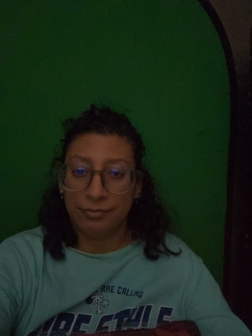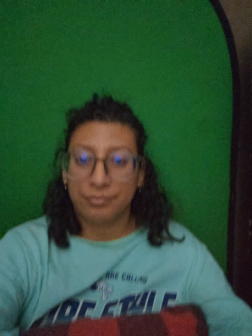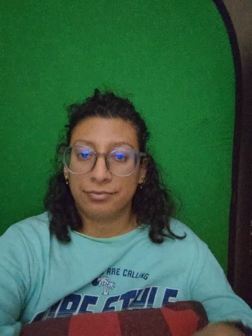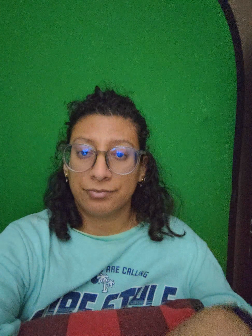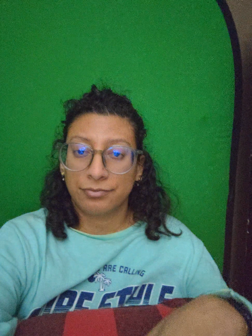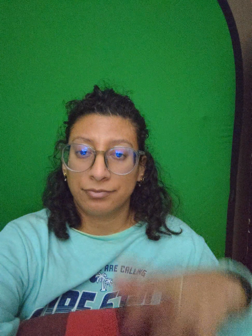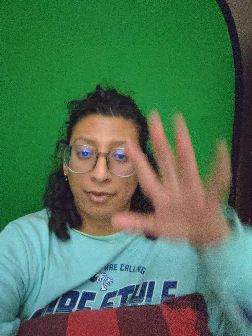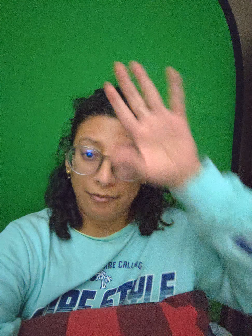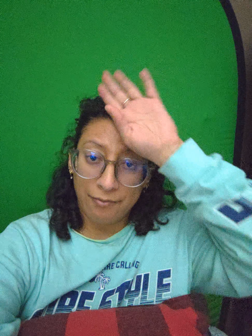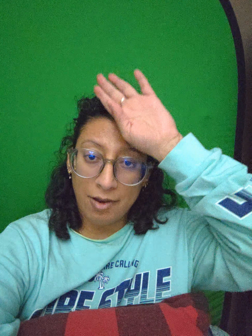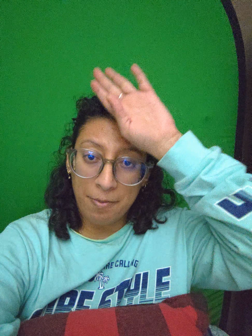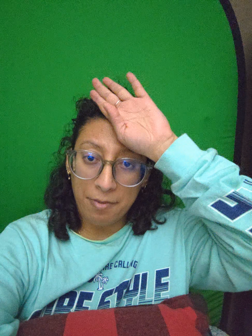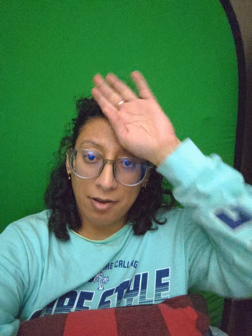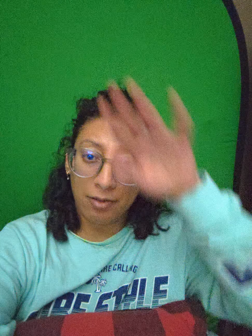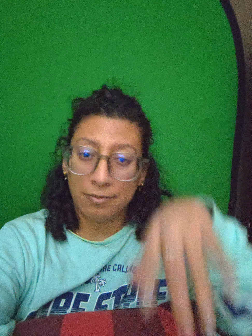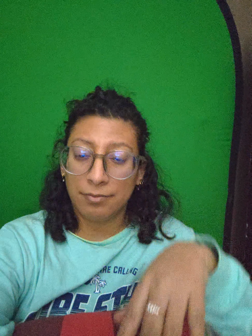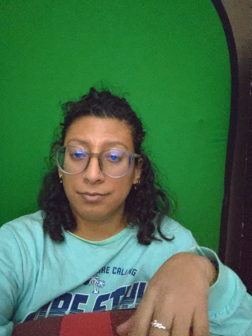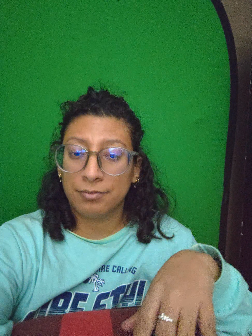fireman